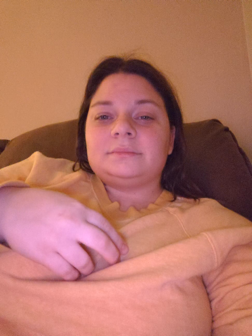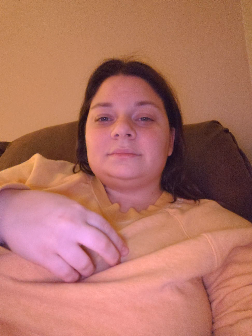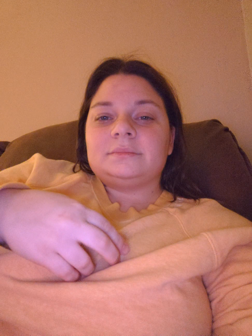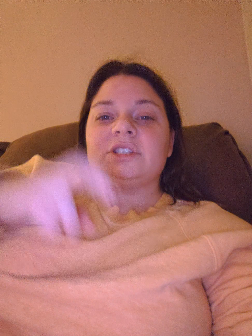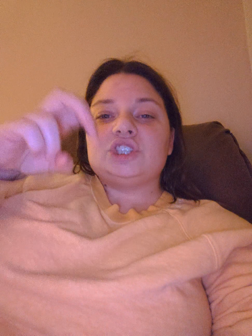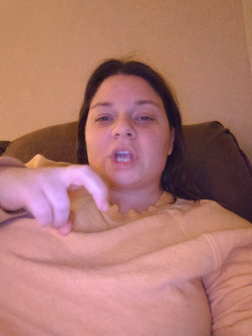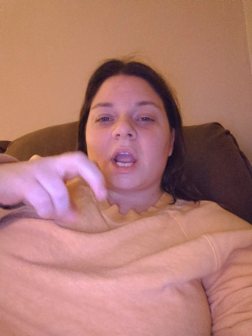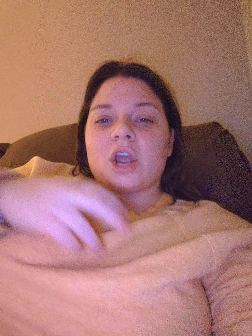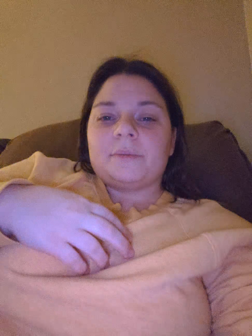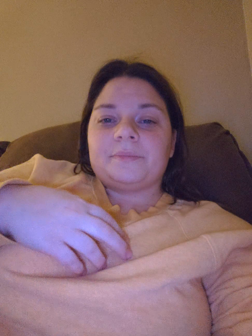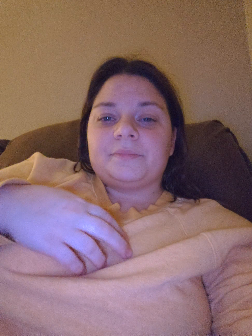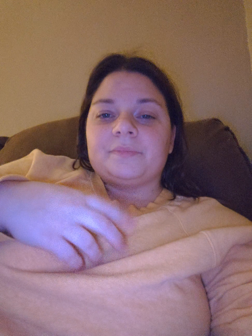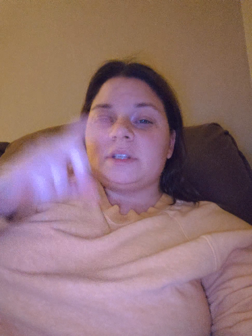chair